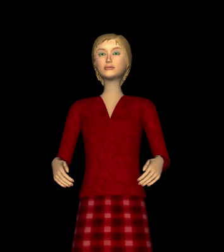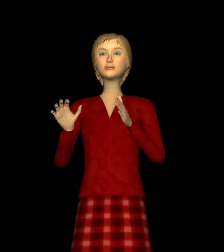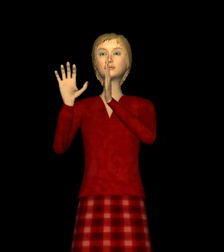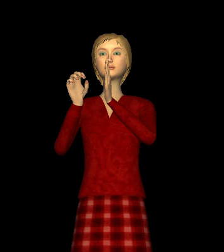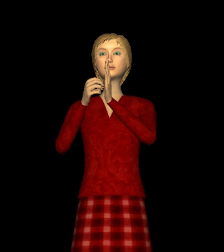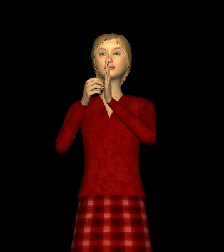طماطم